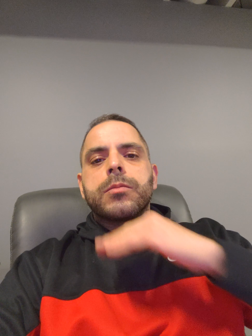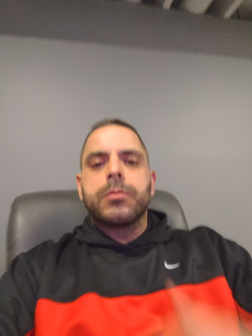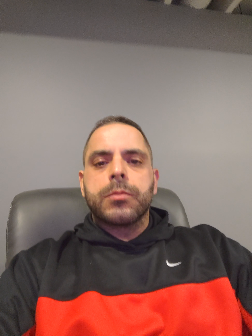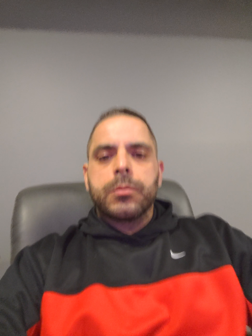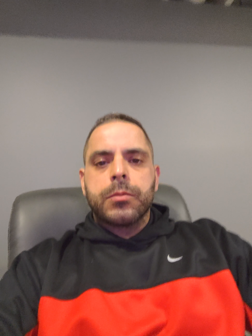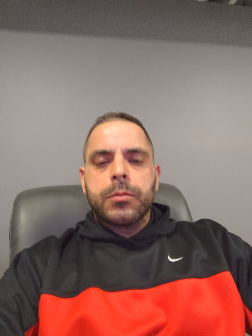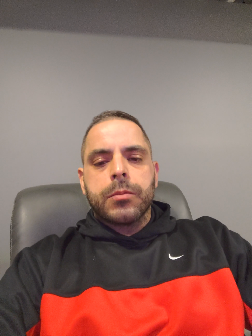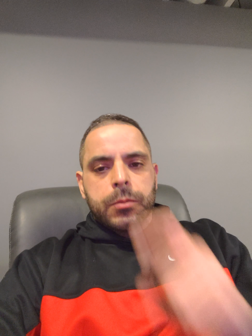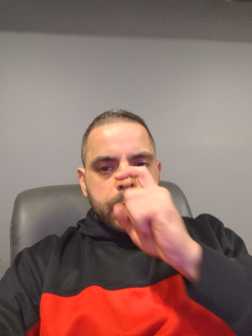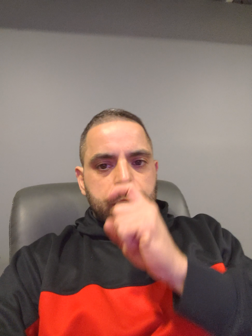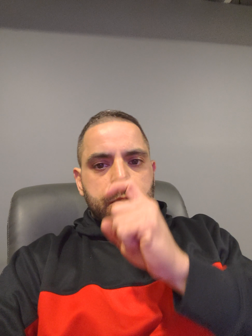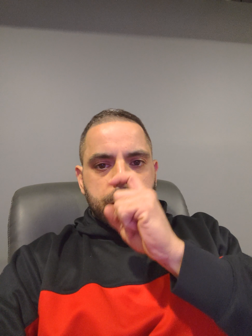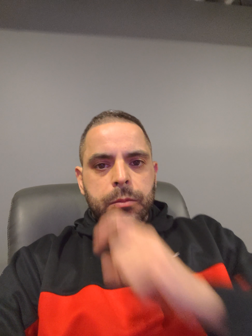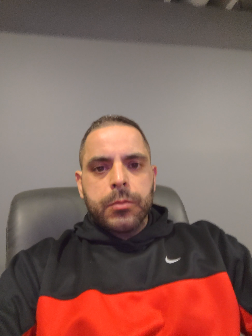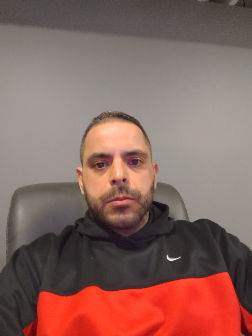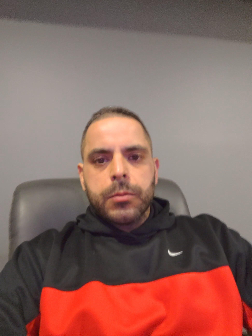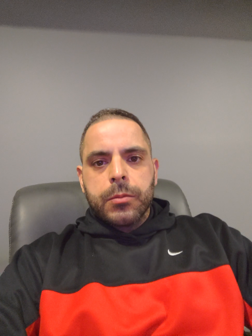doll